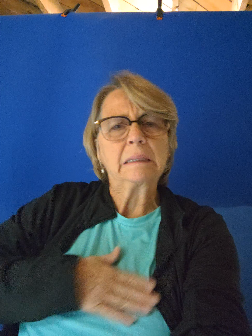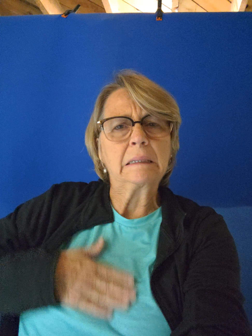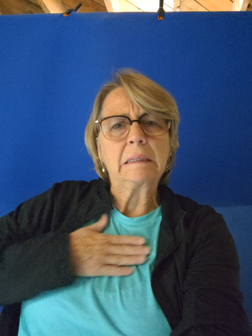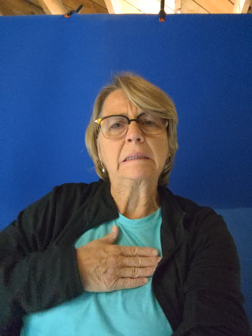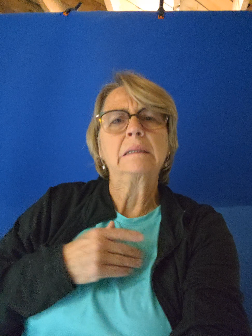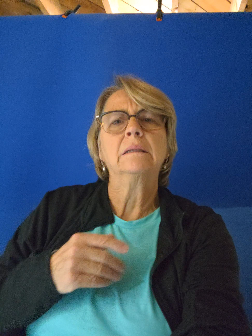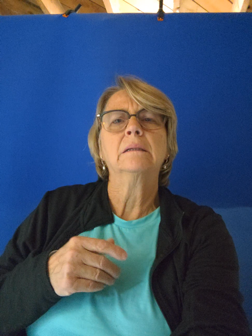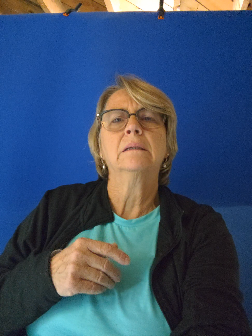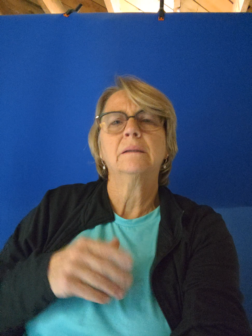please